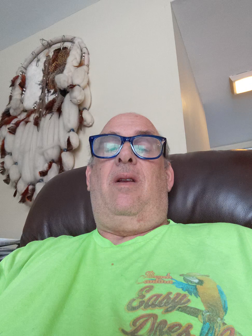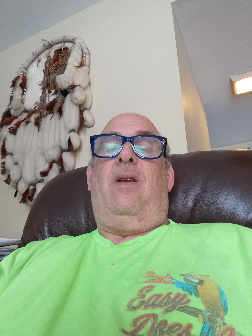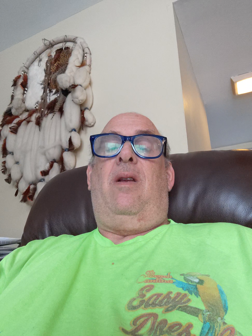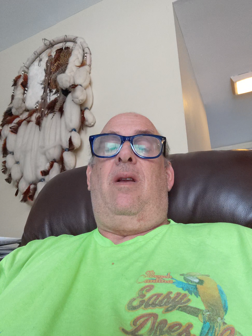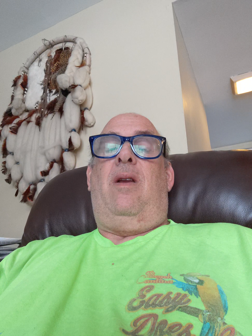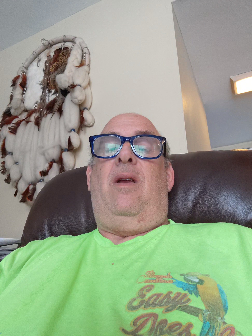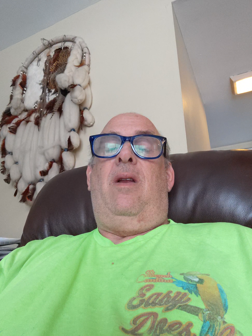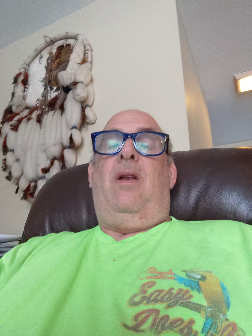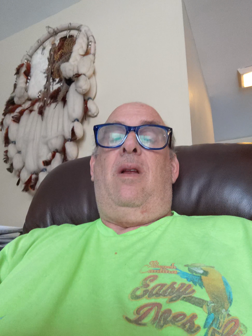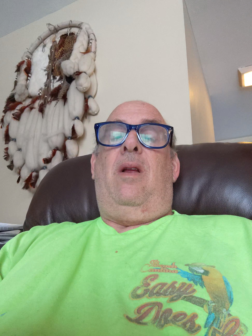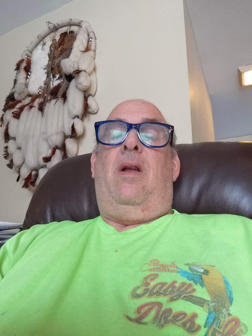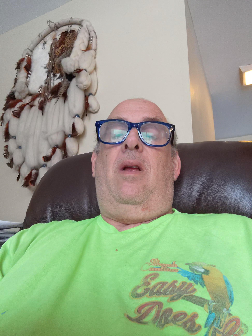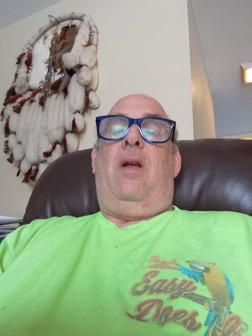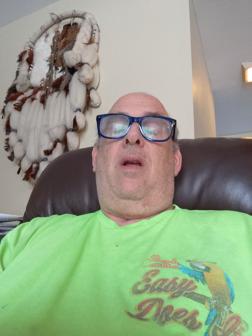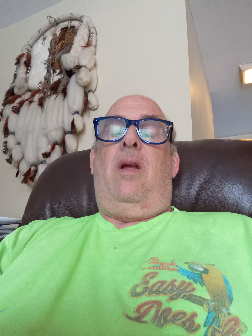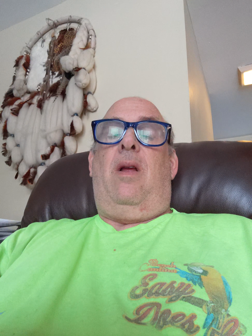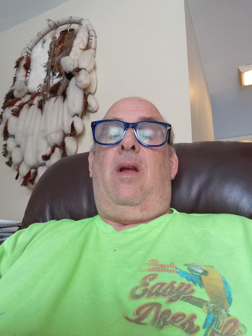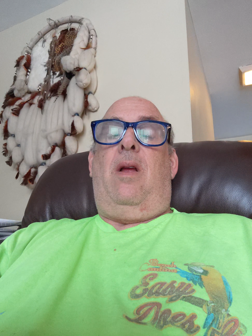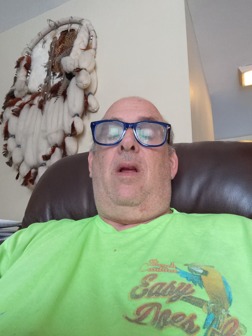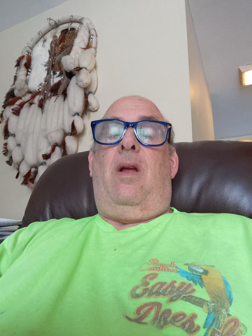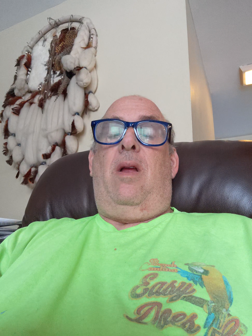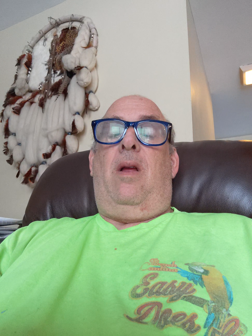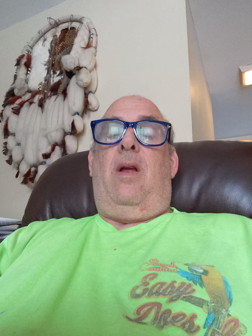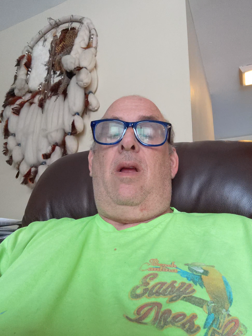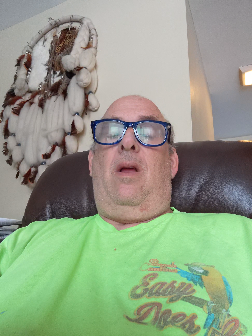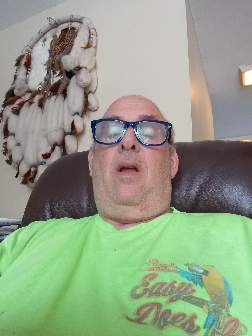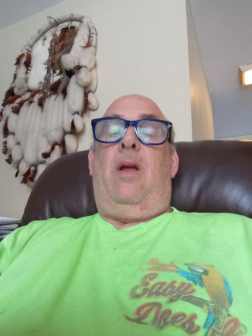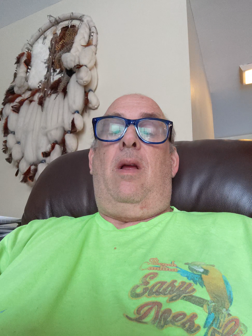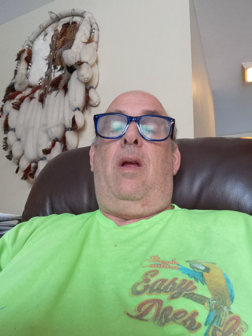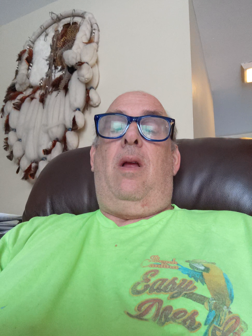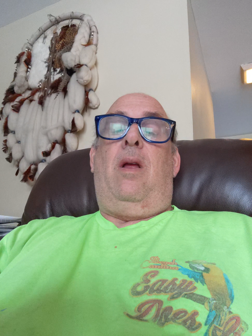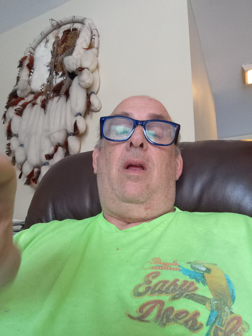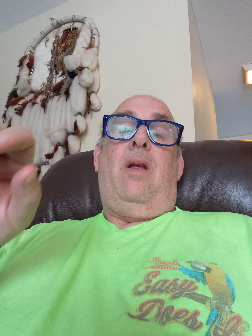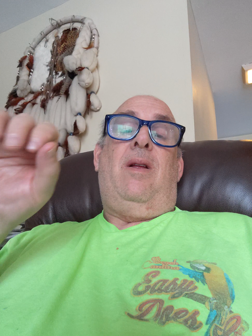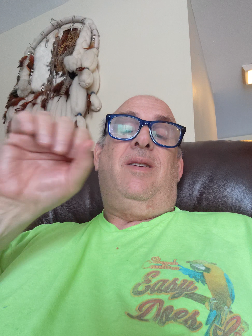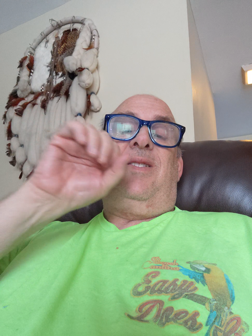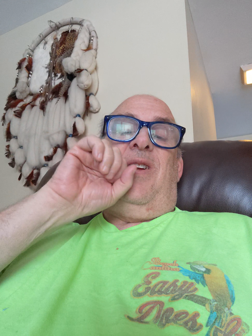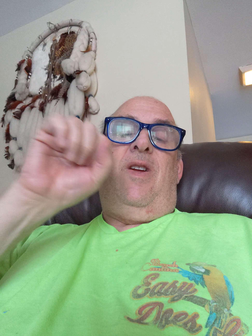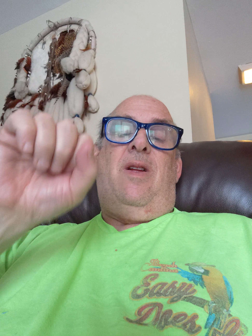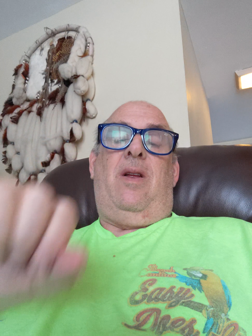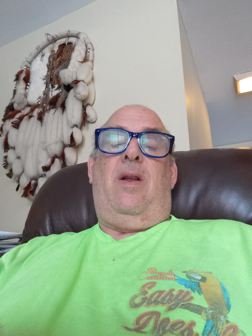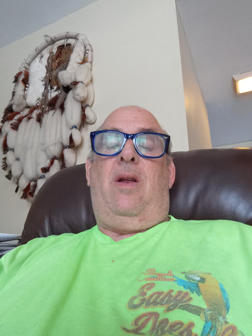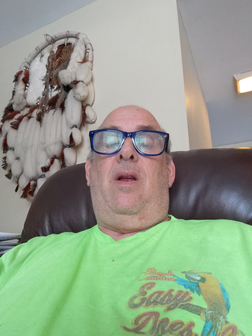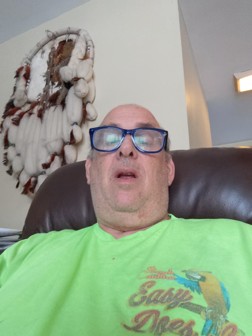carrot